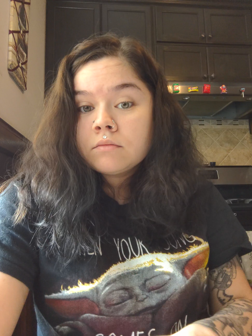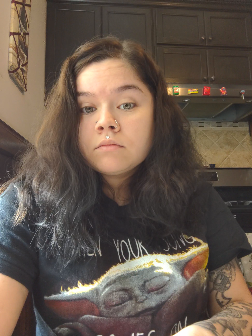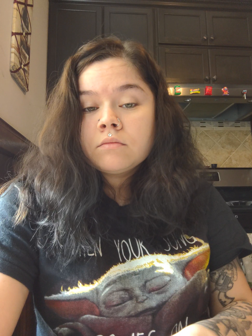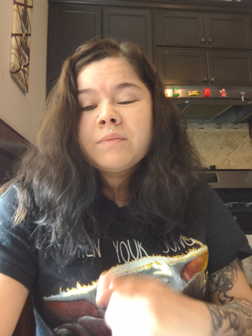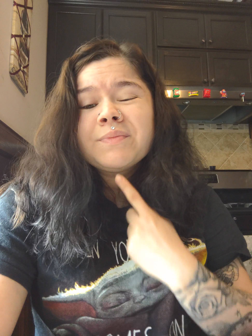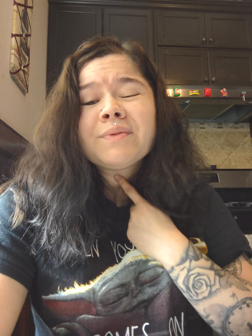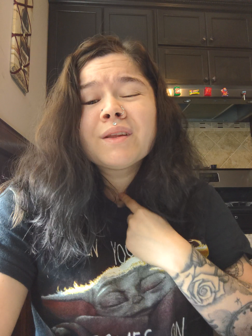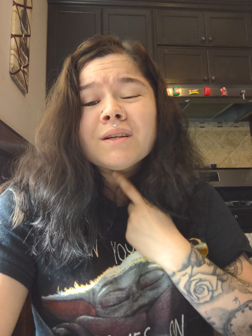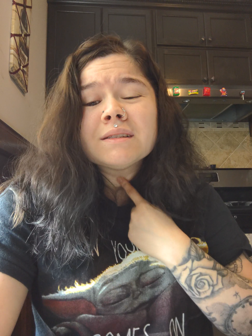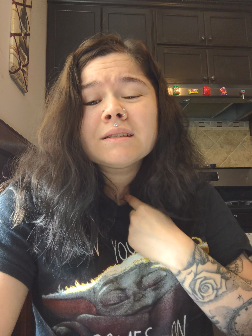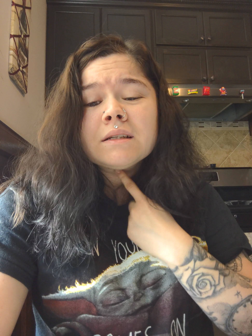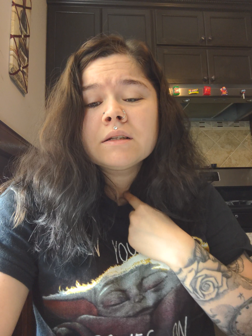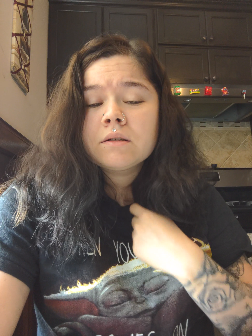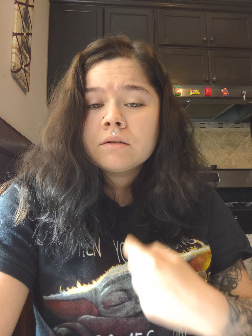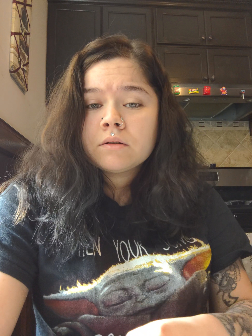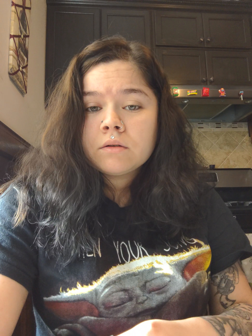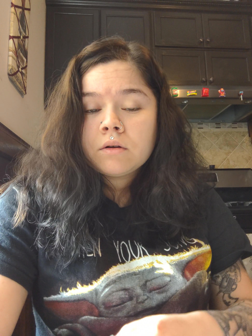thirsty